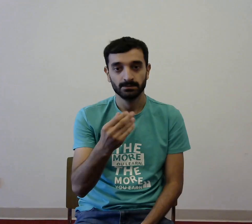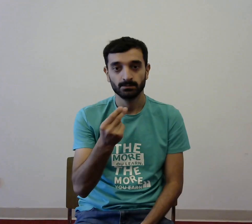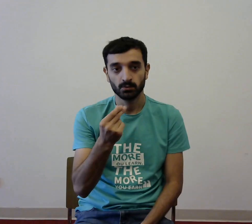pul